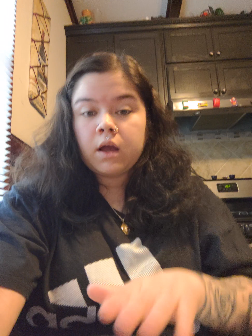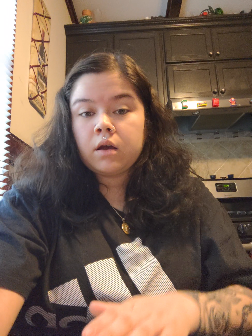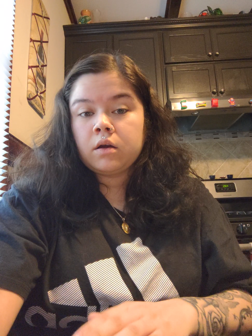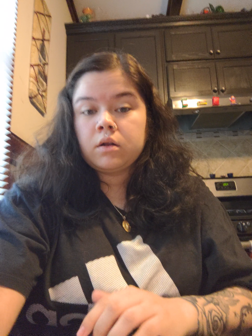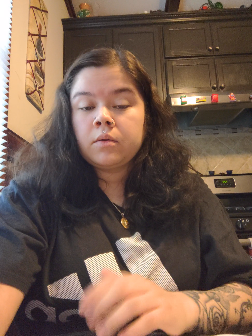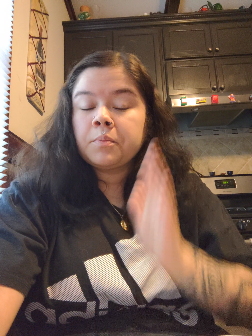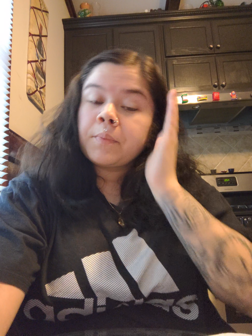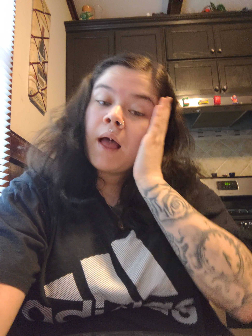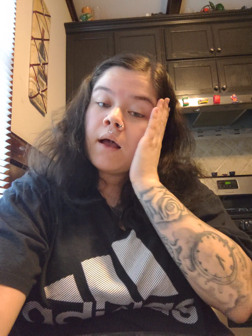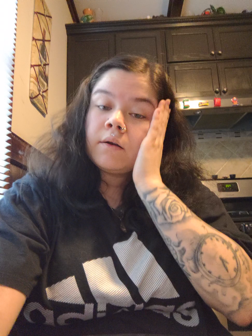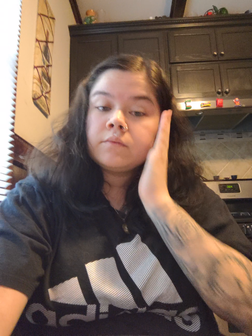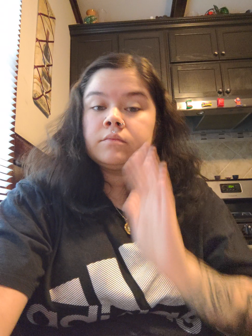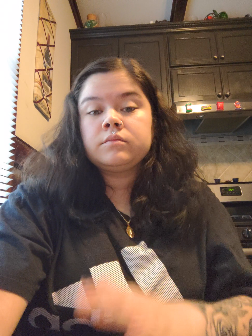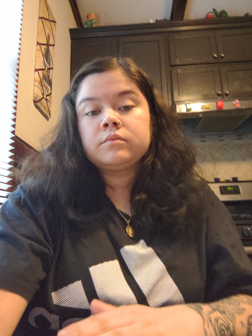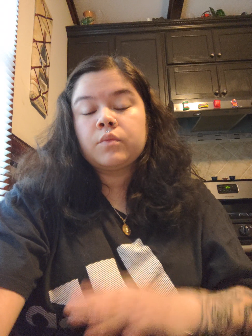bed